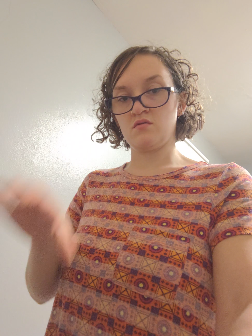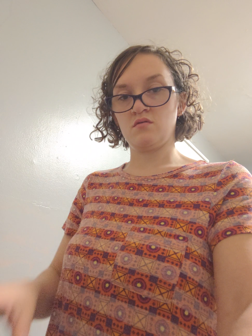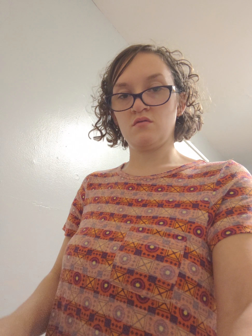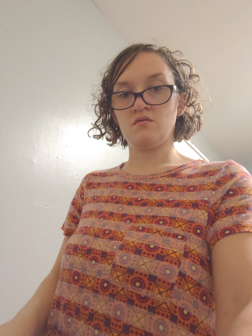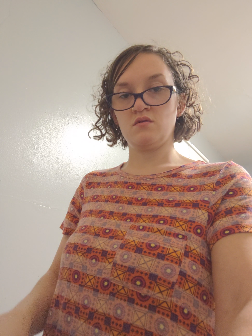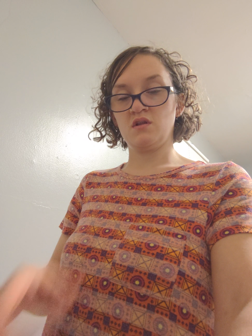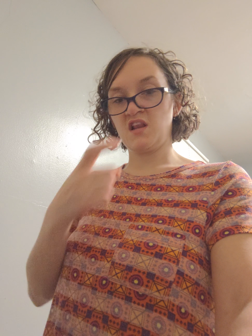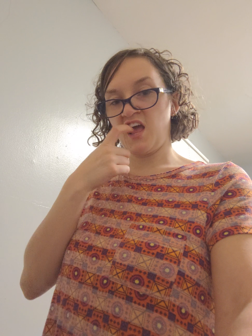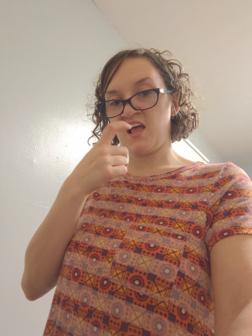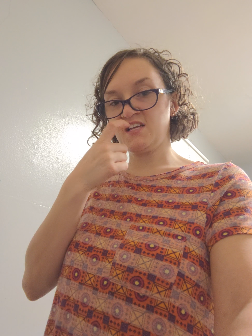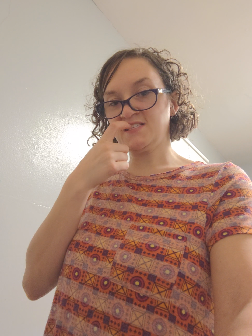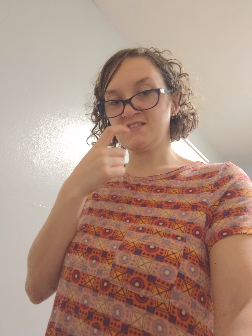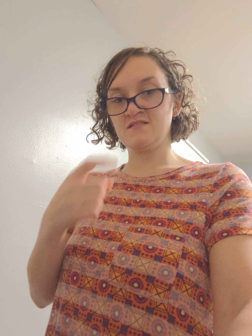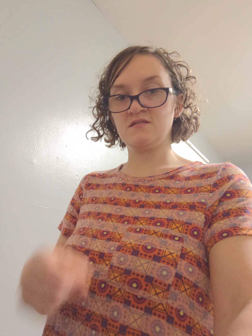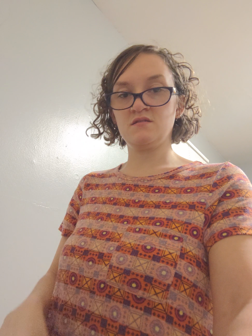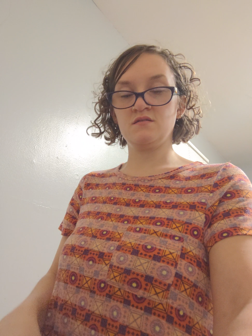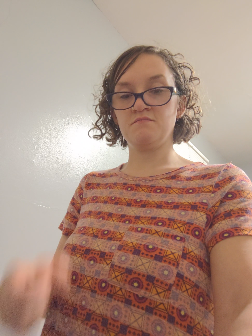window